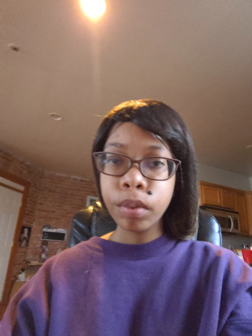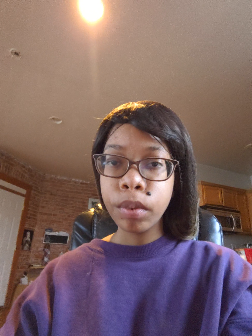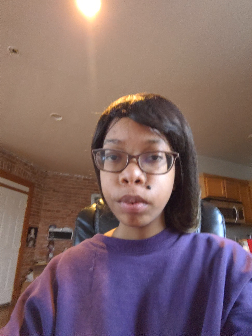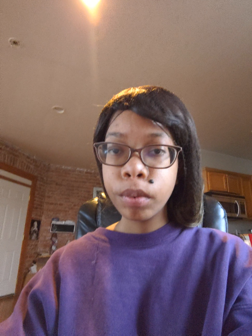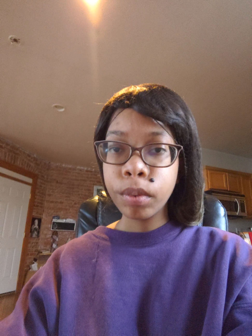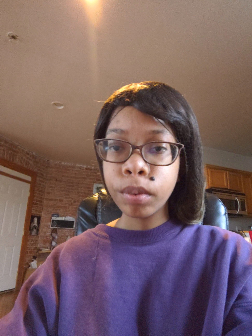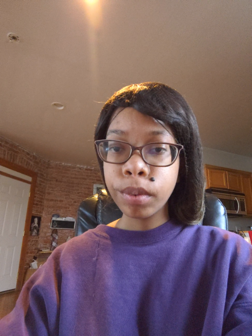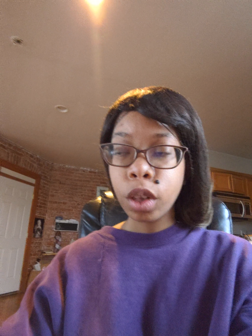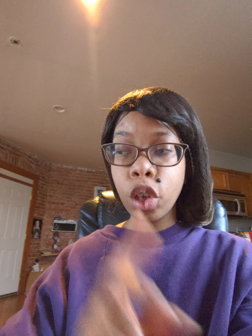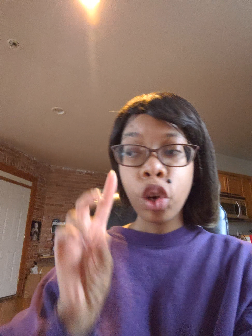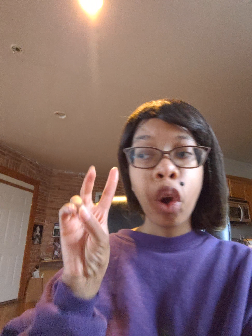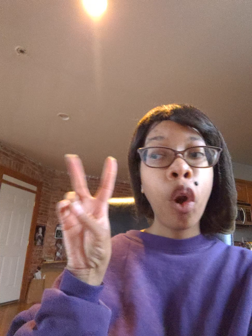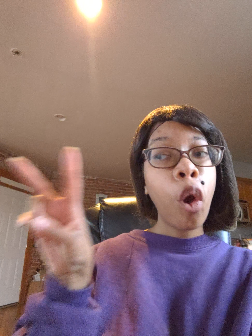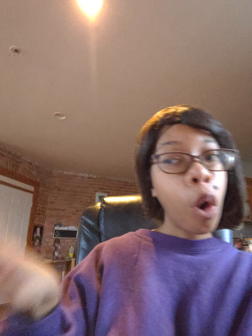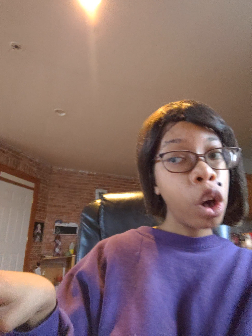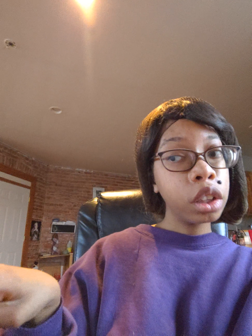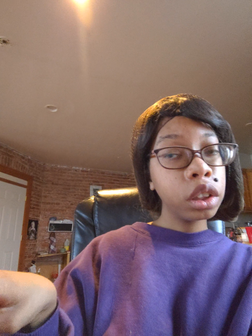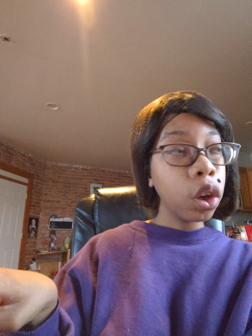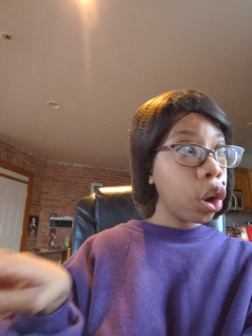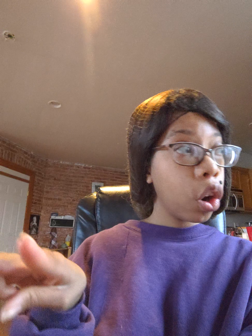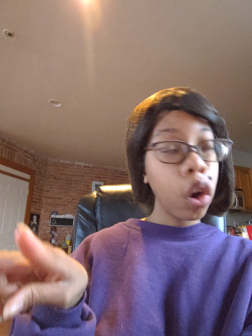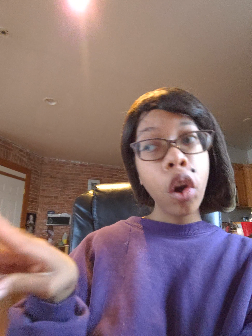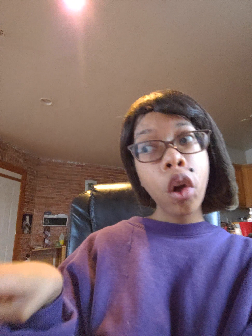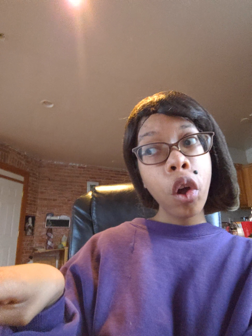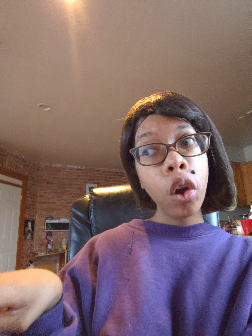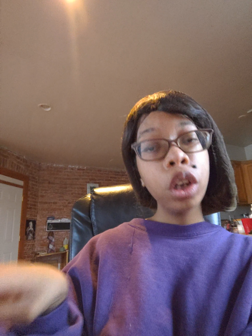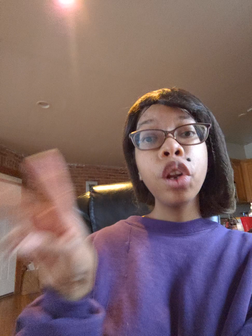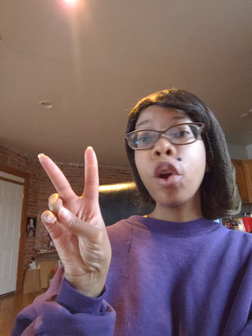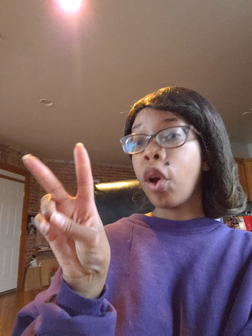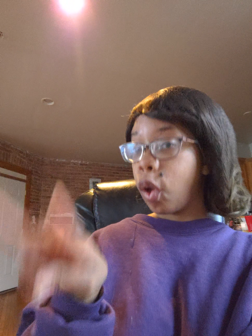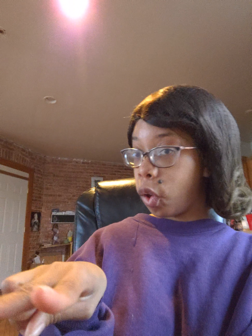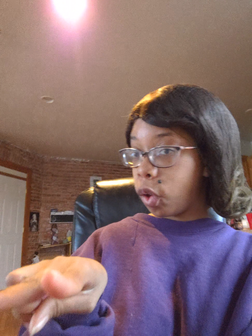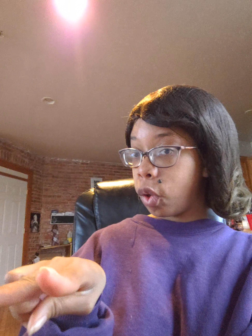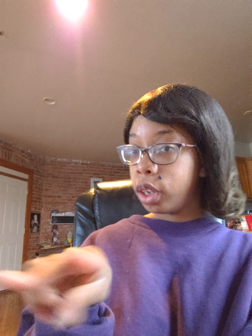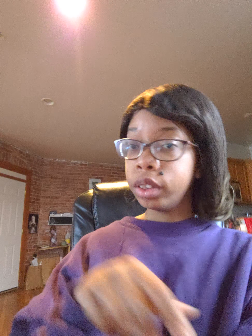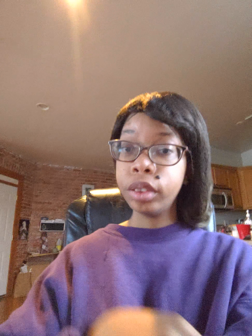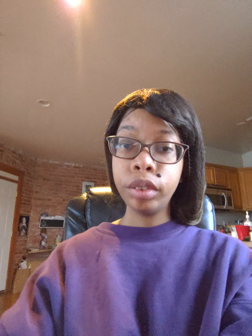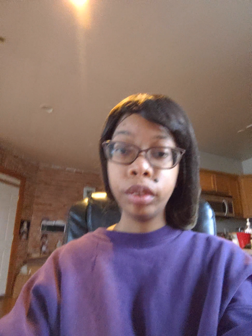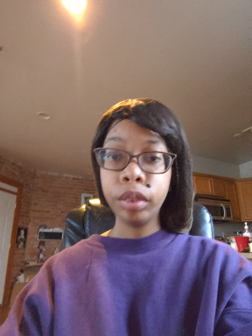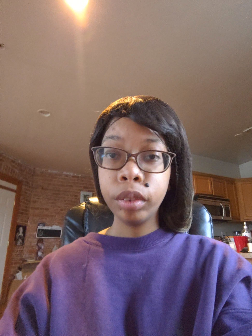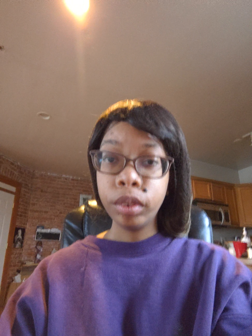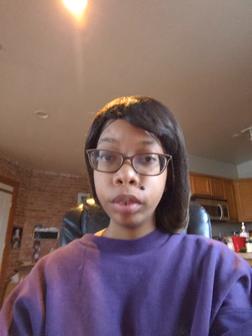look